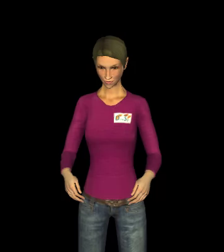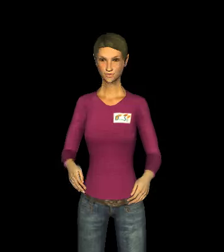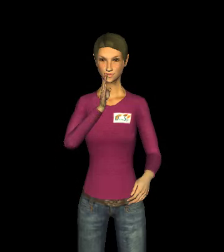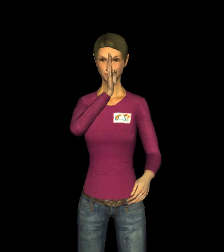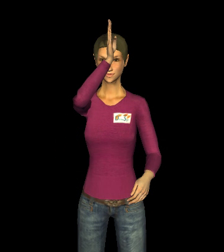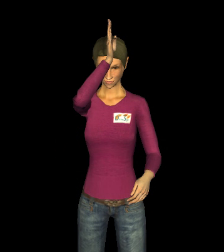منتصف الليل